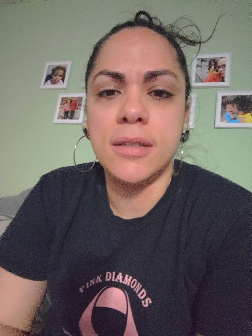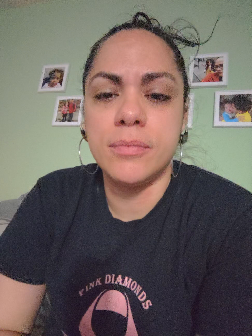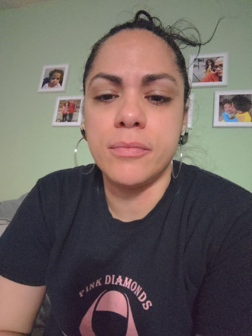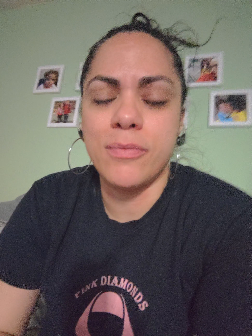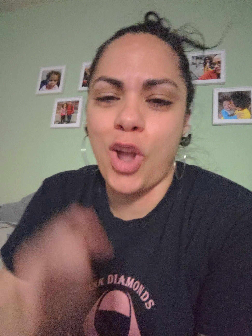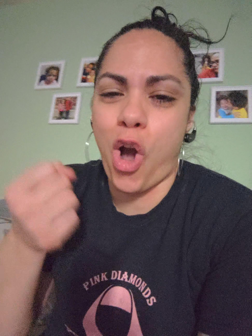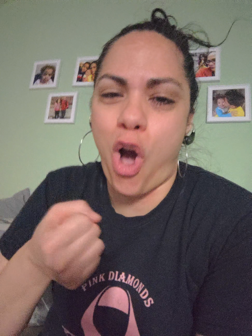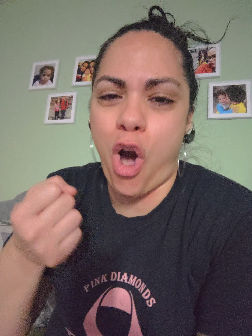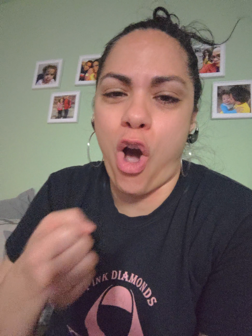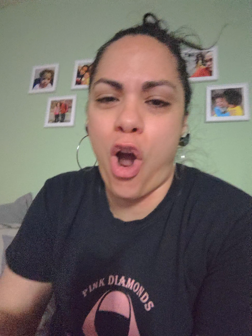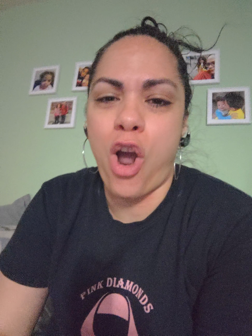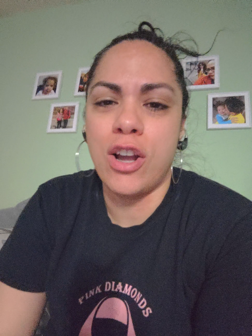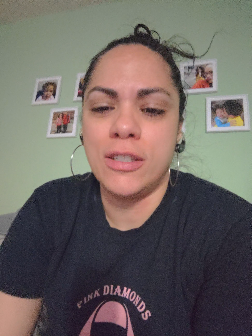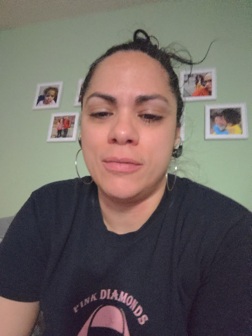car